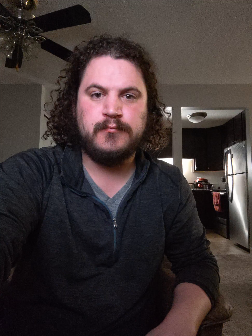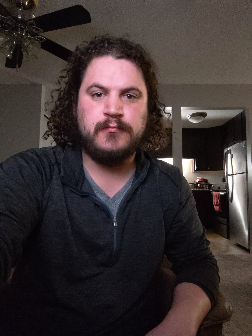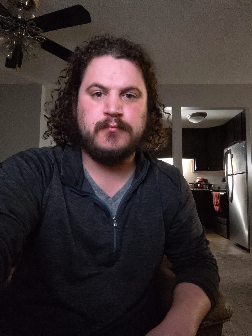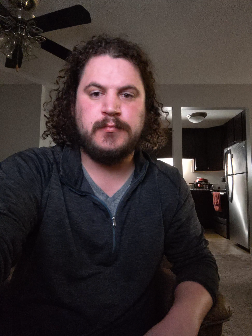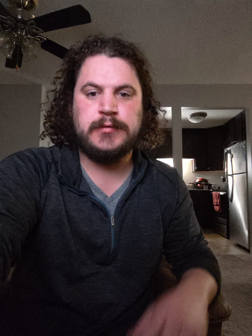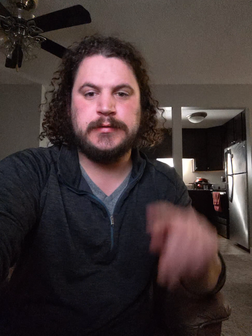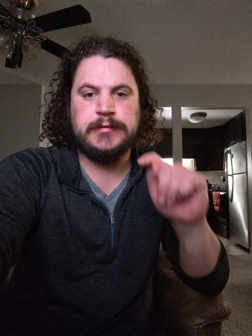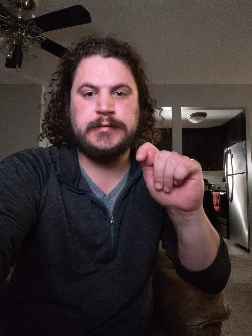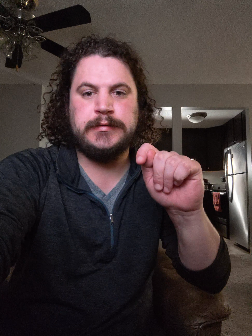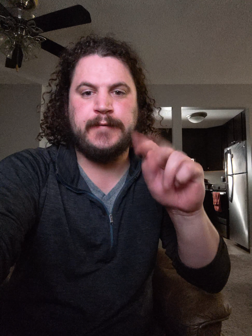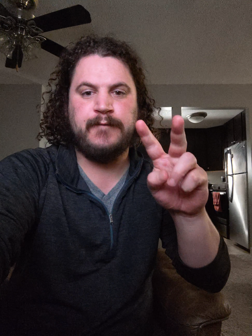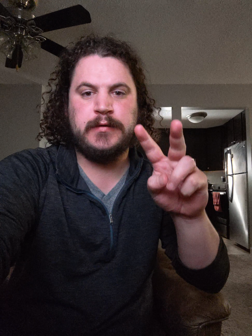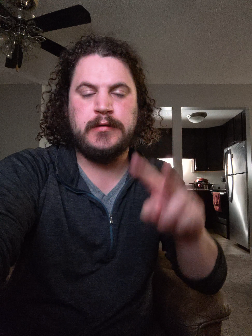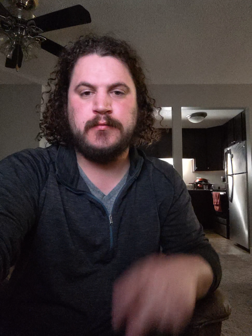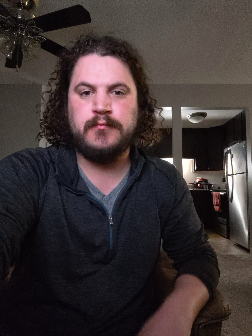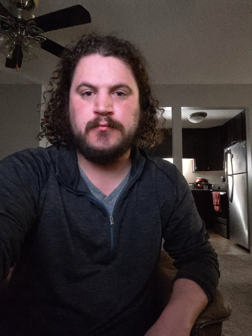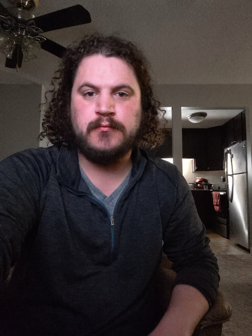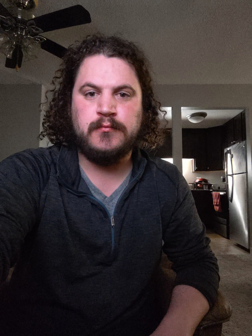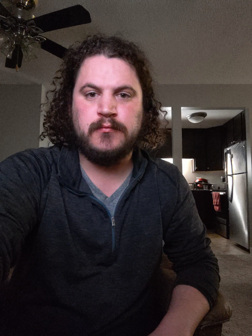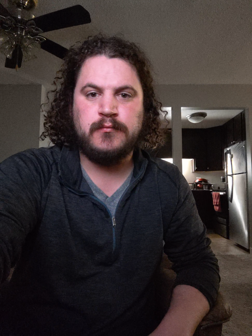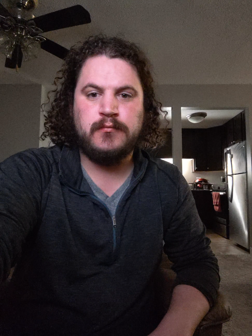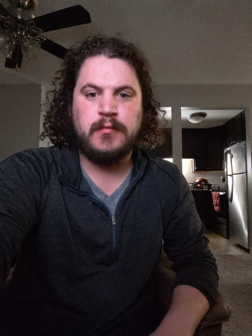TV